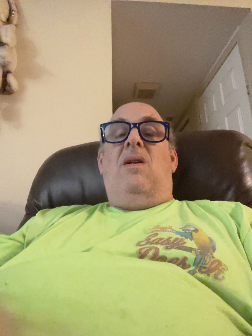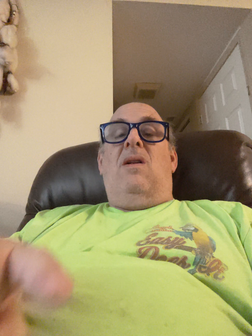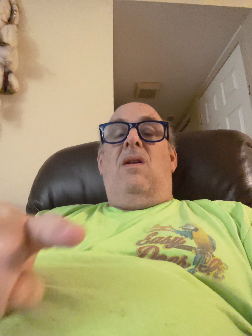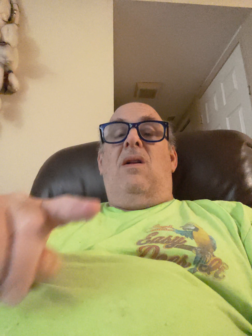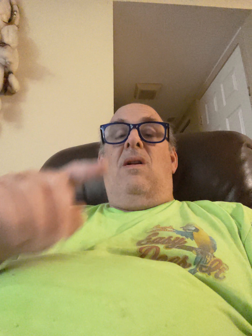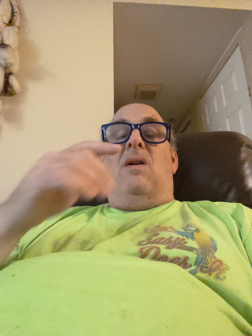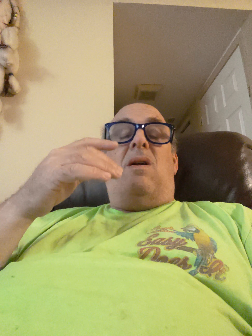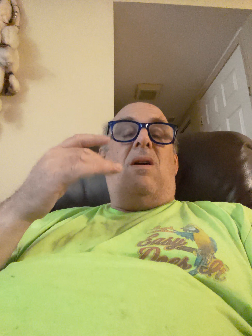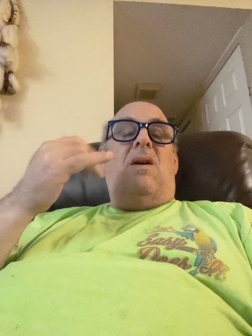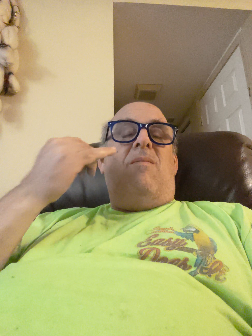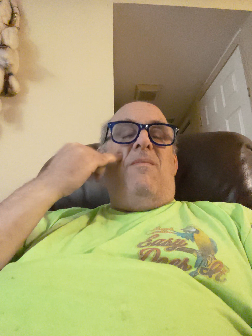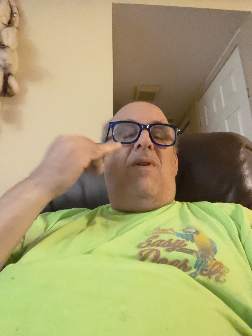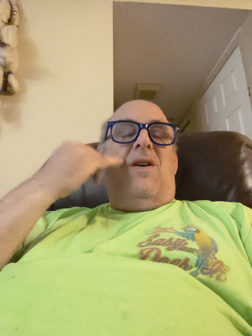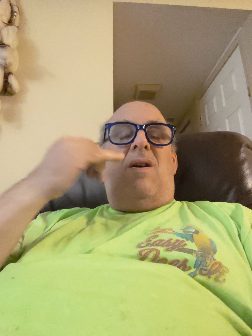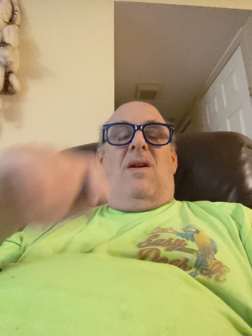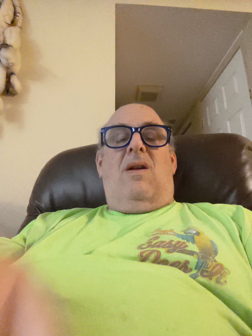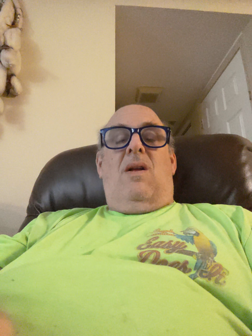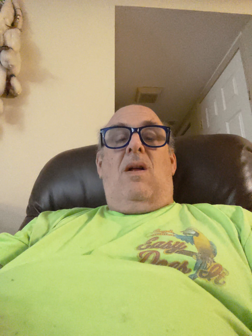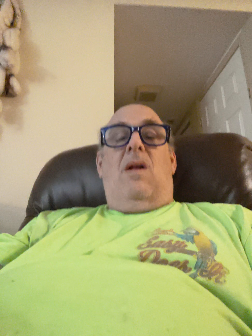if